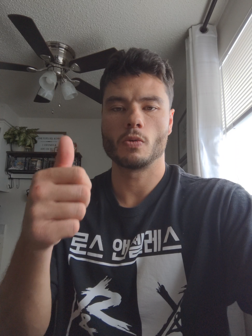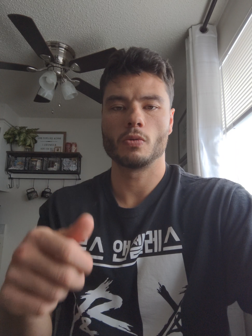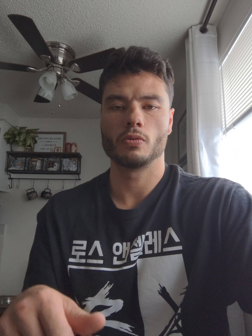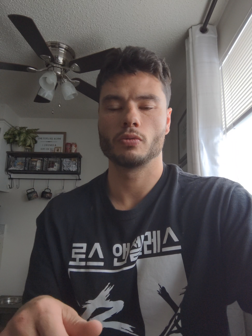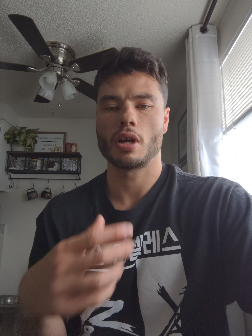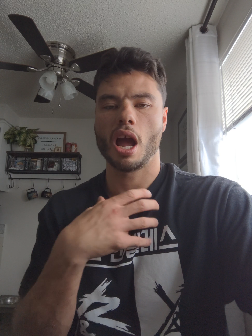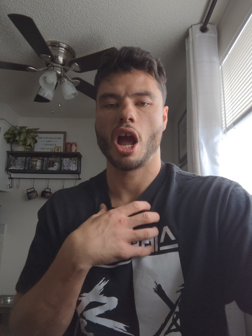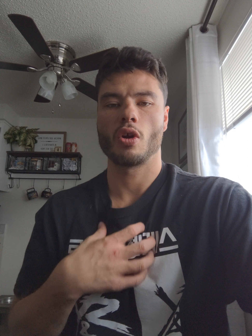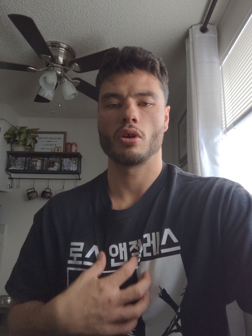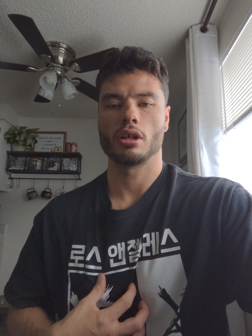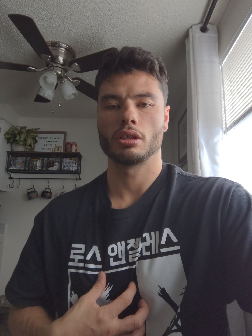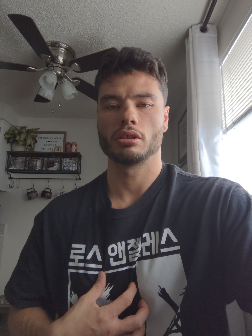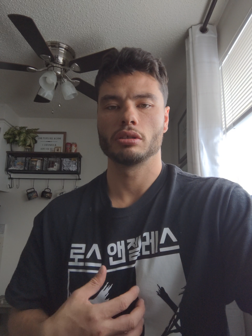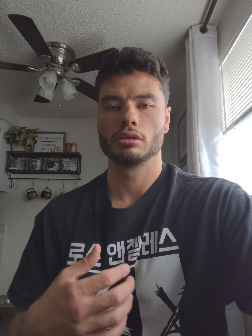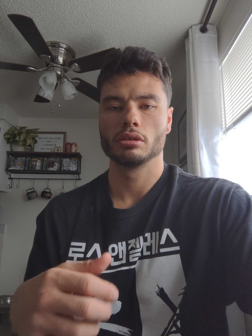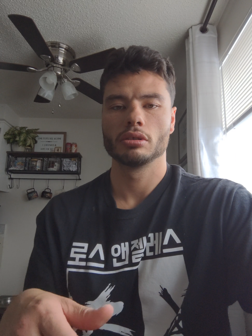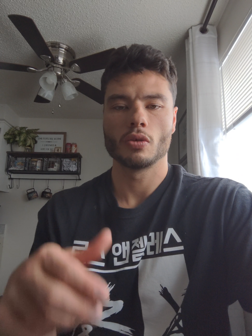hungry